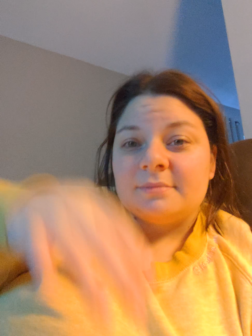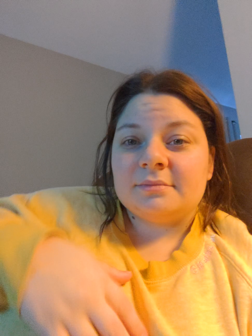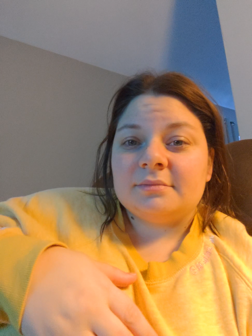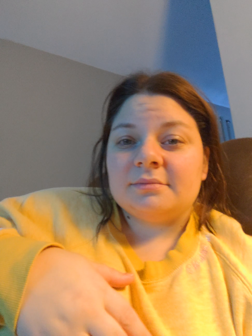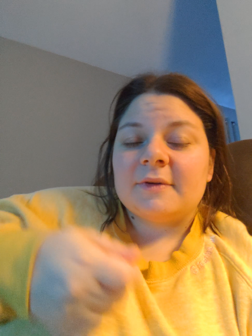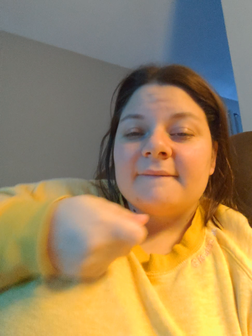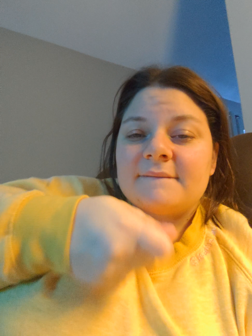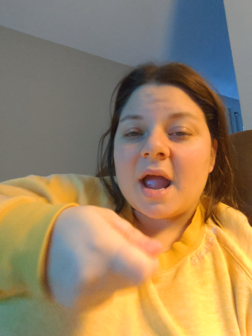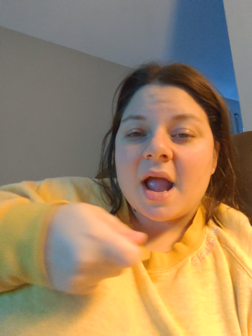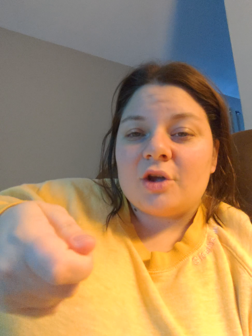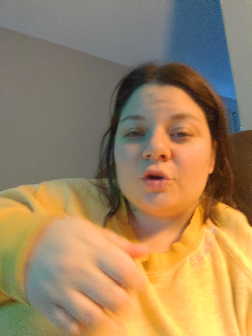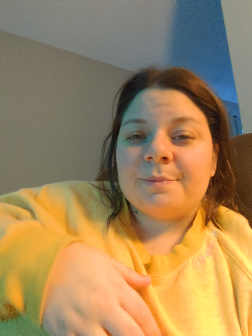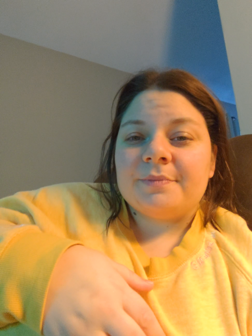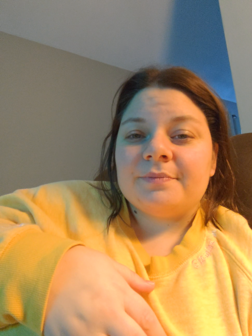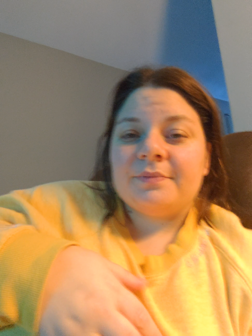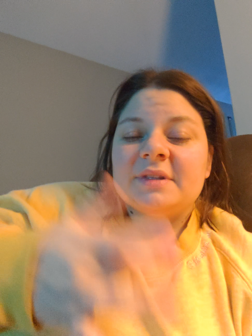vacuum